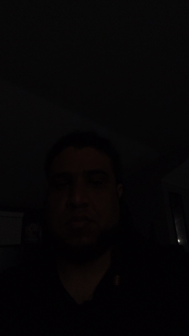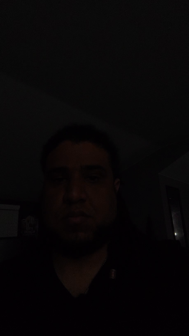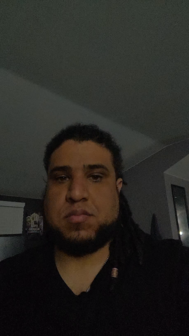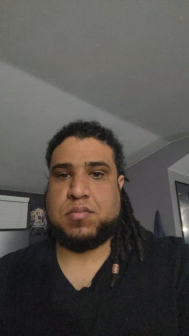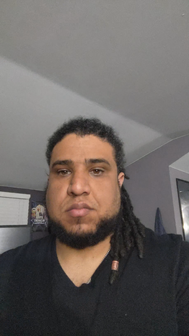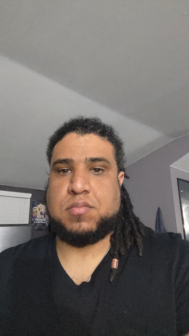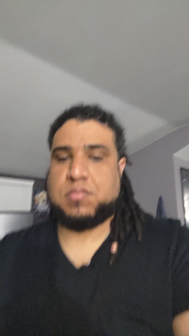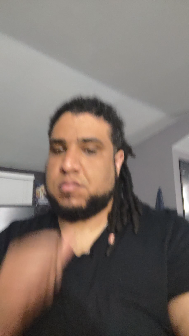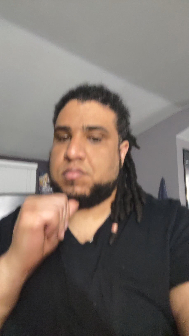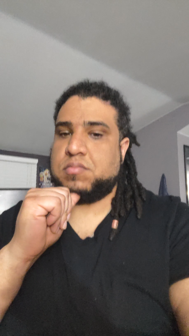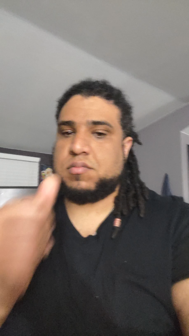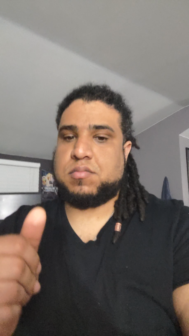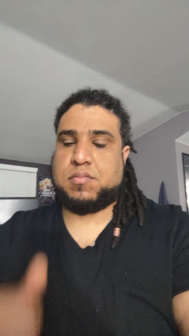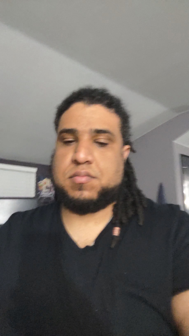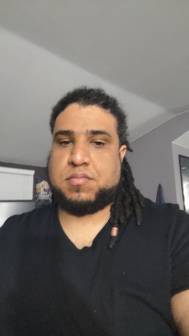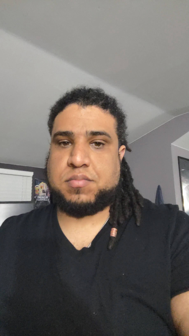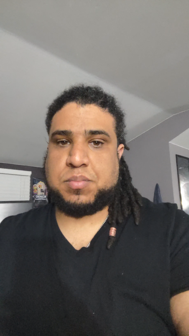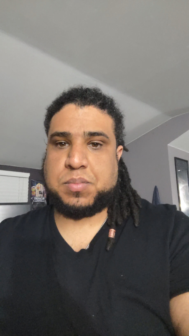don't